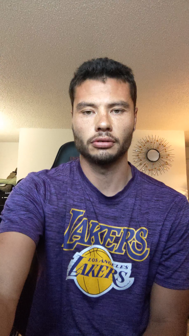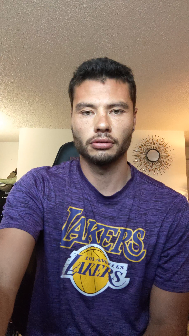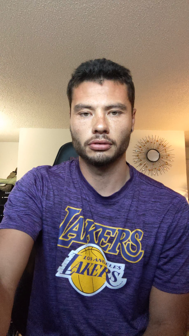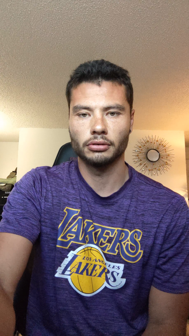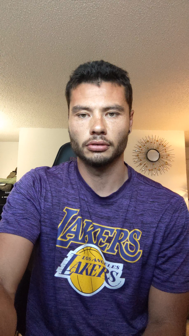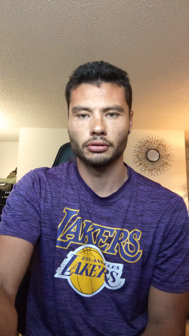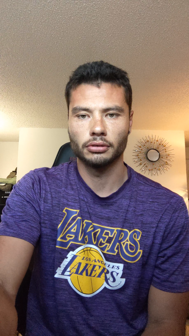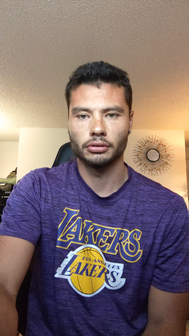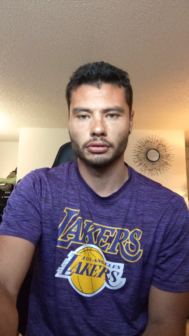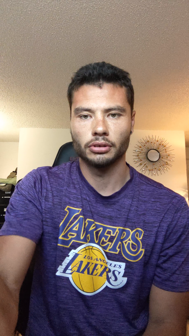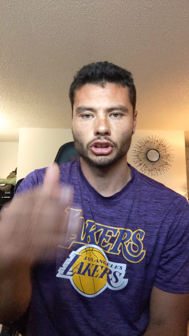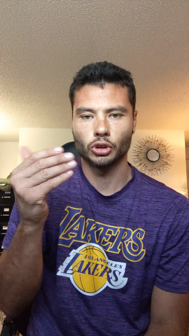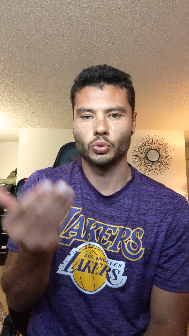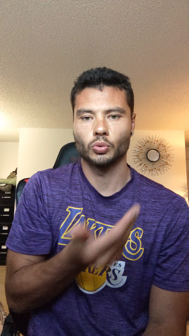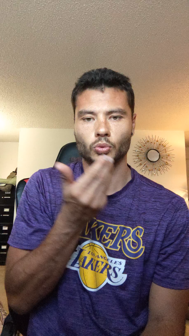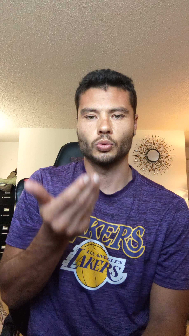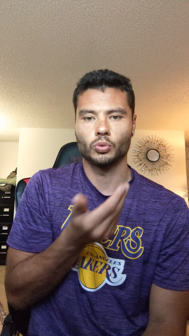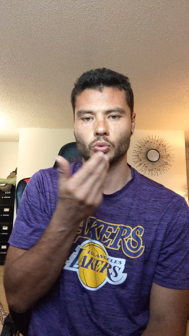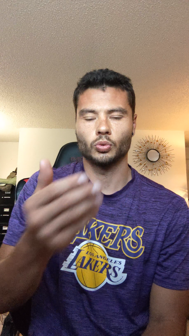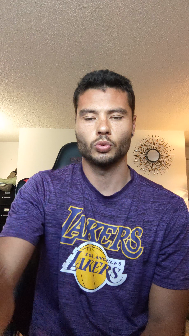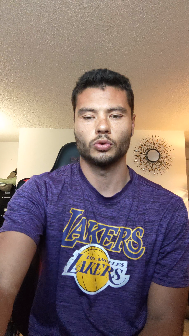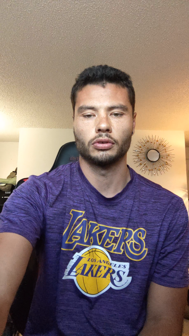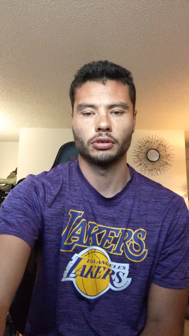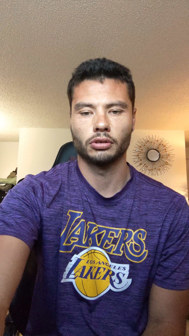new